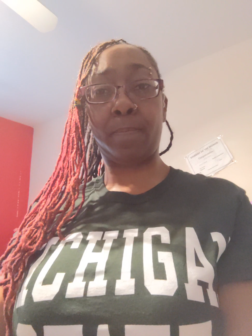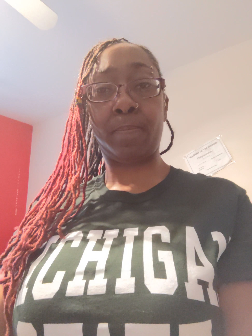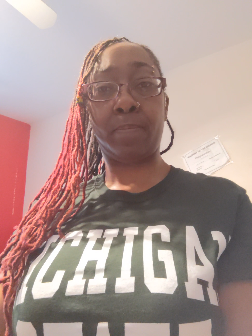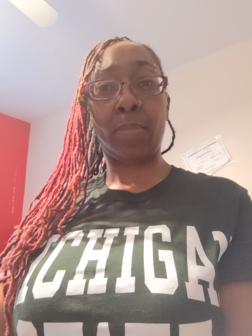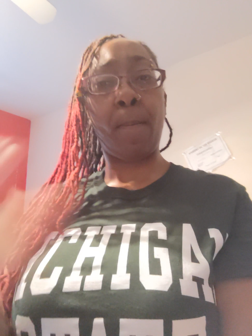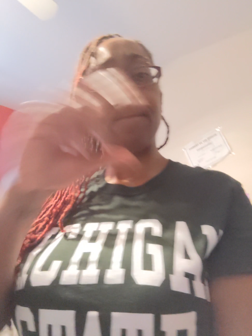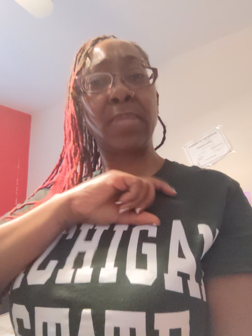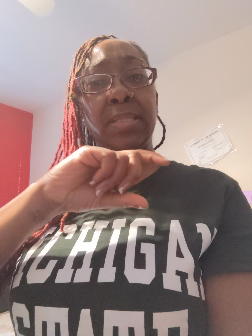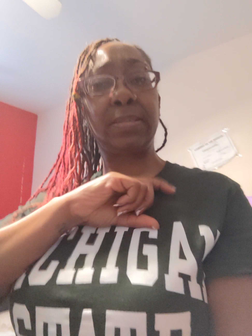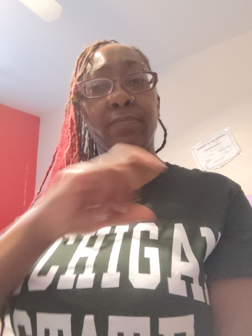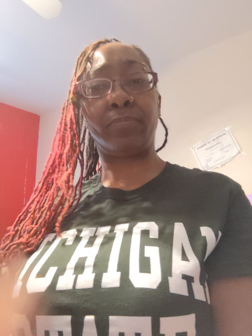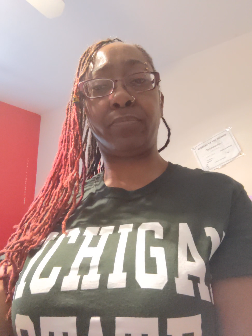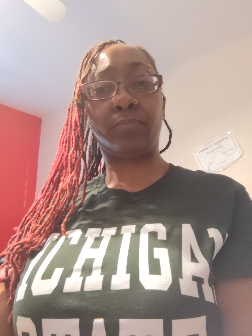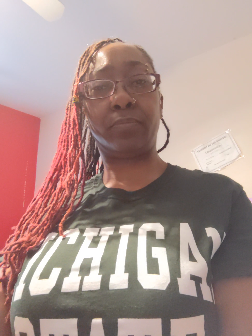police